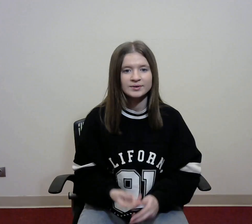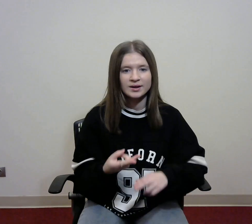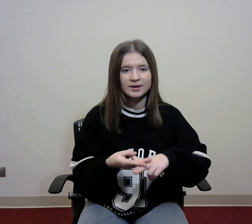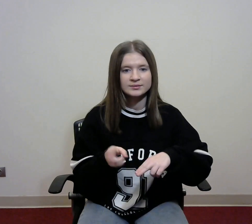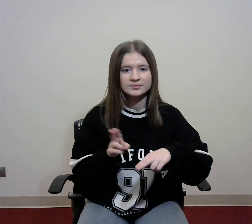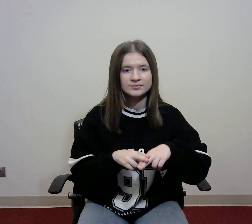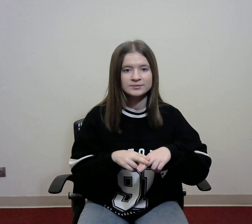bu